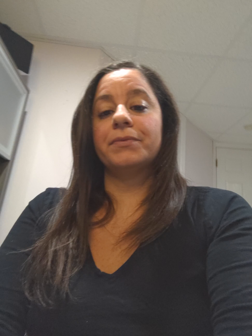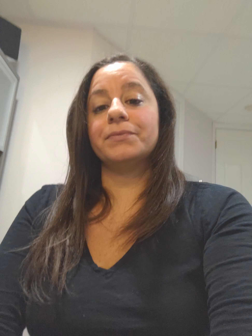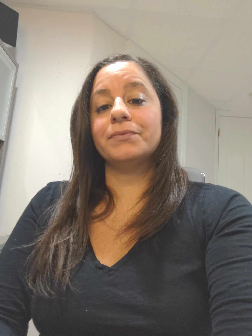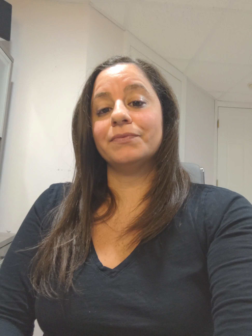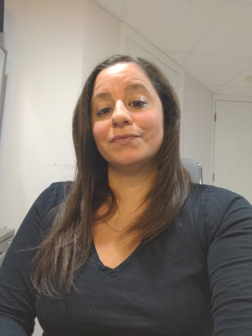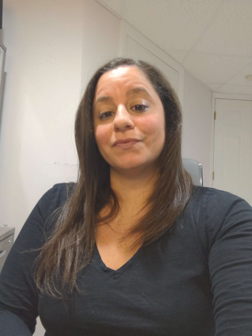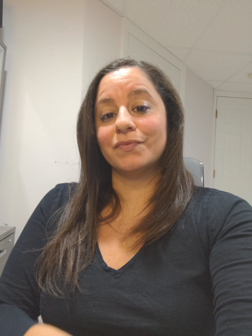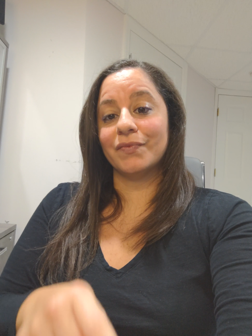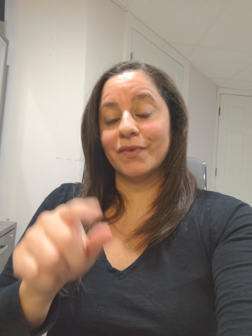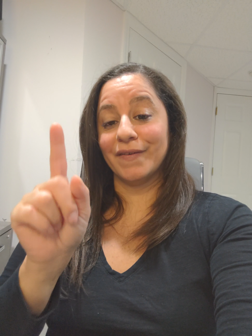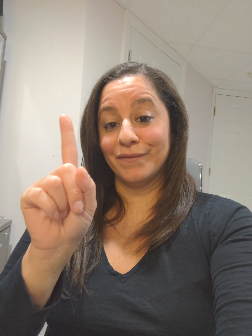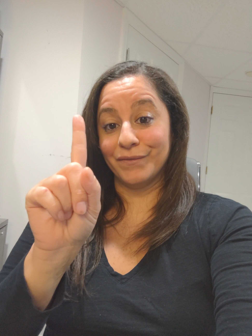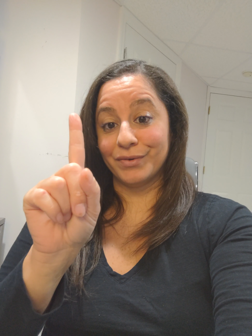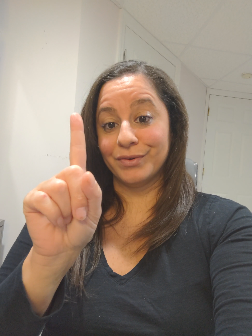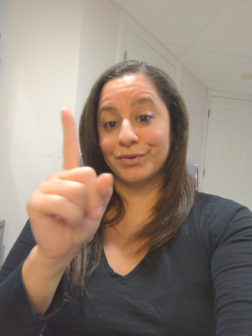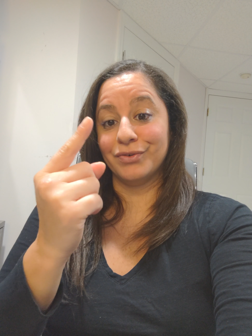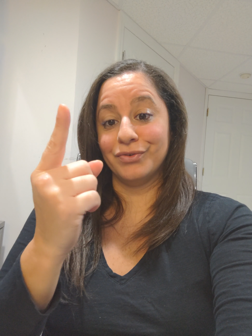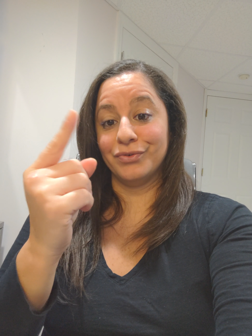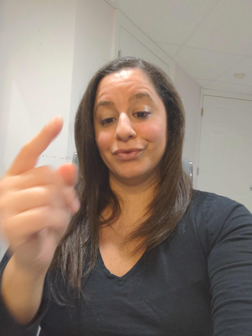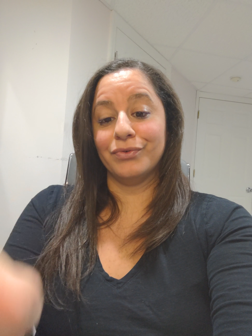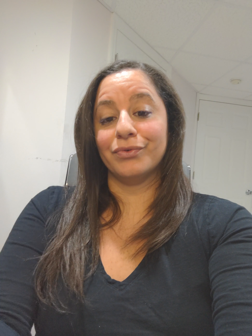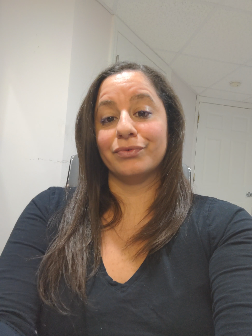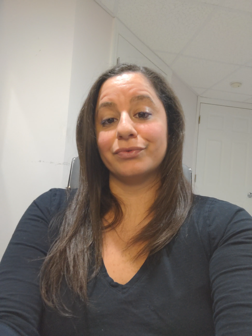finger